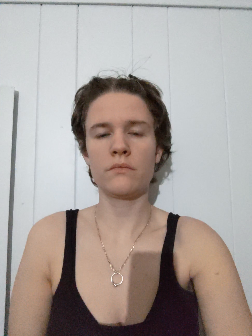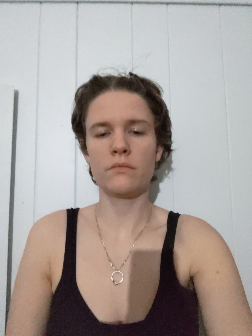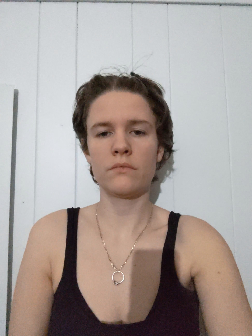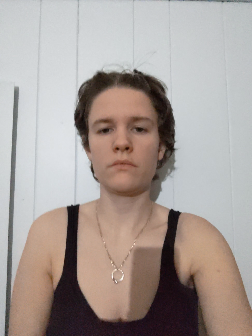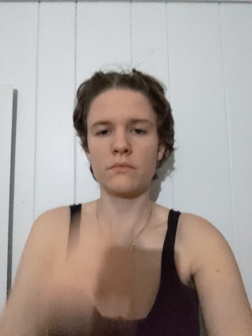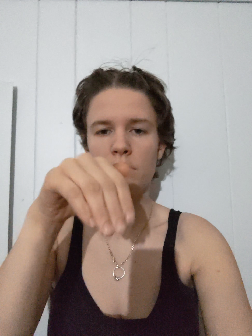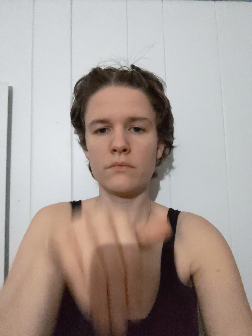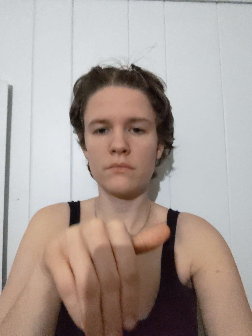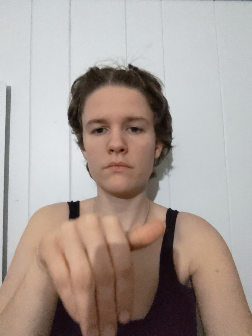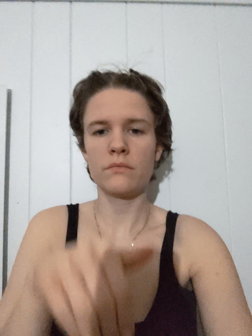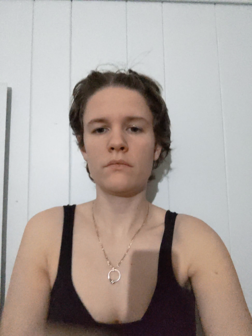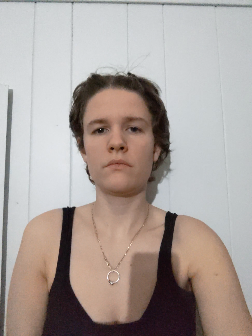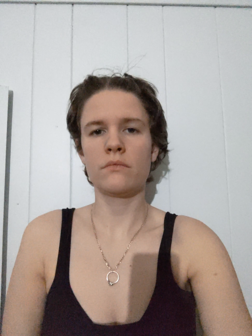night